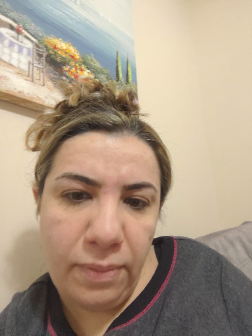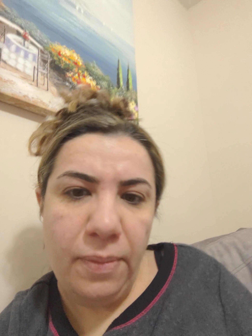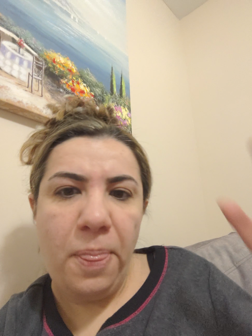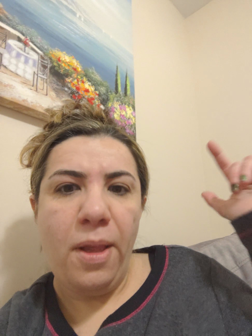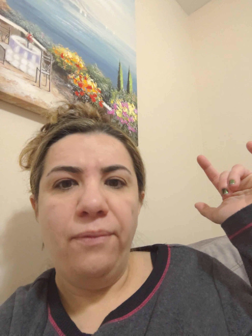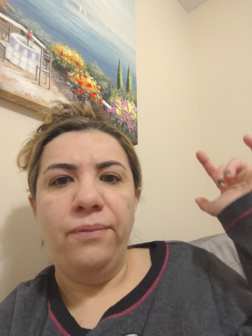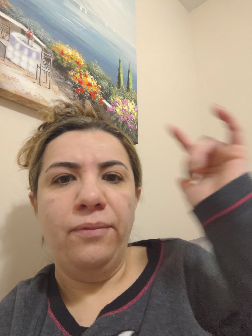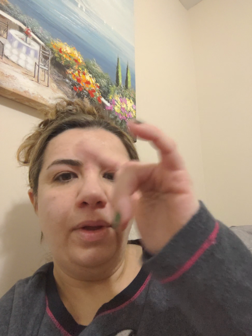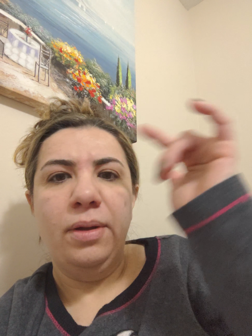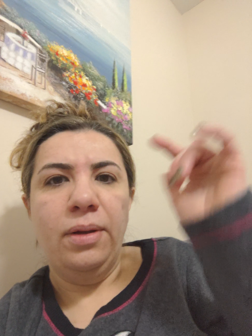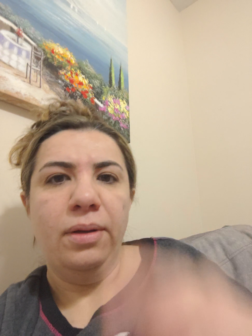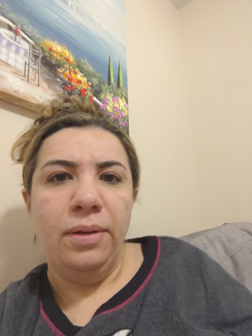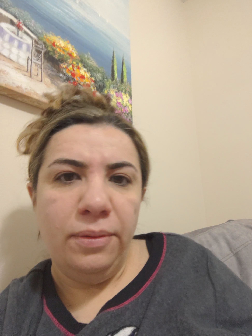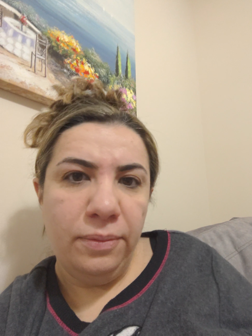airplane